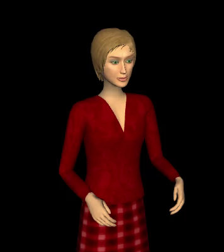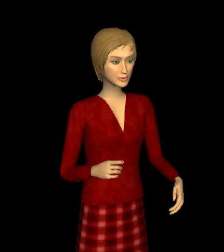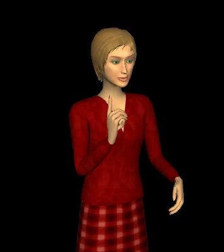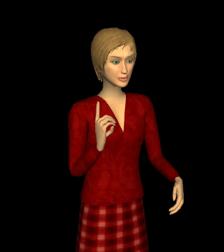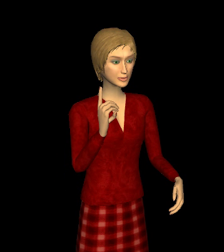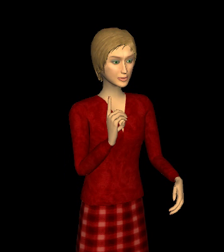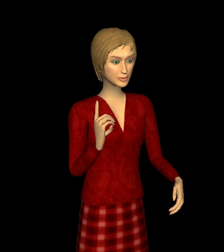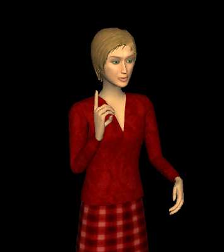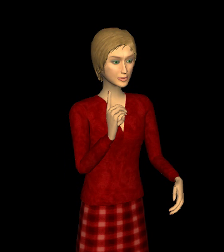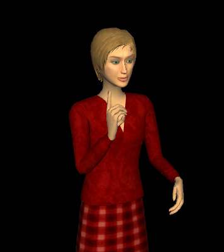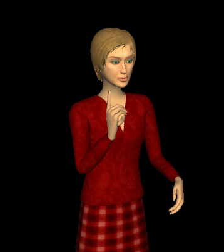الأحد